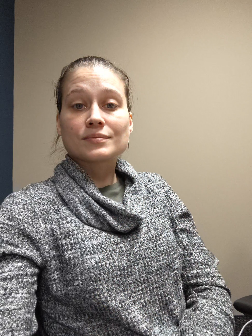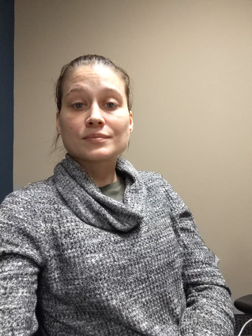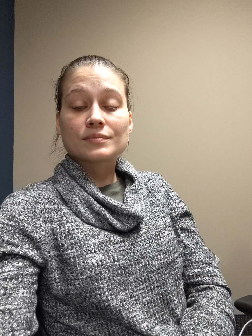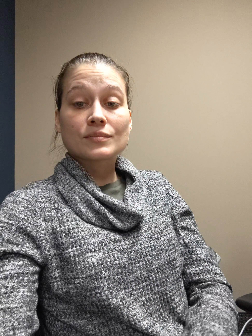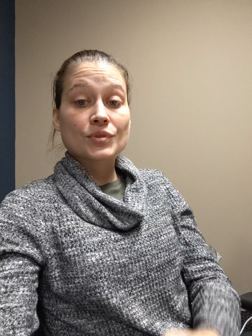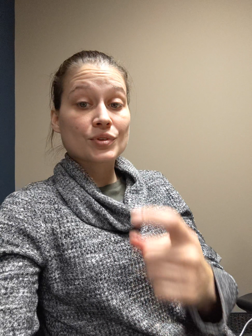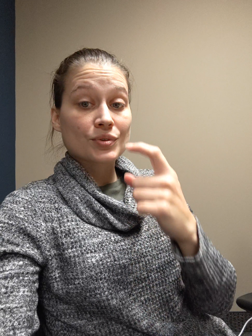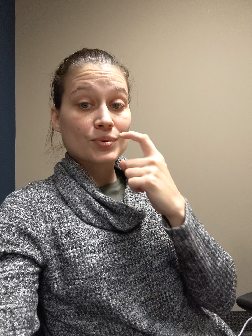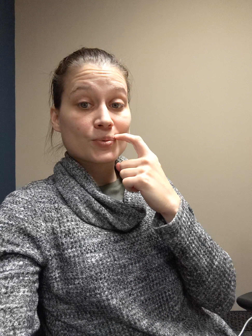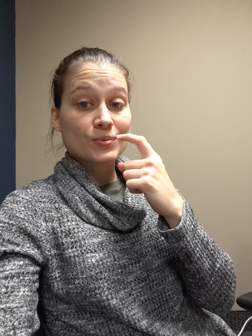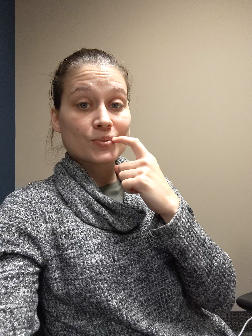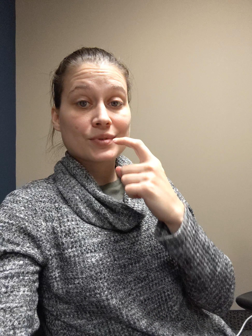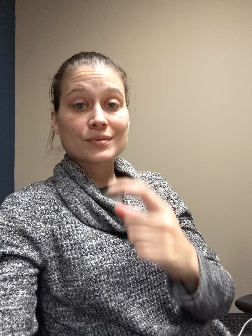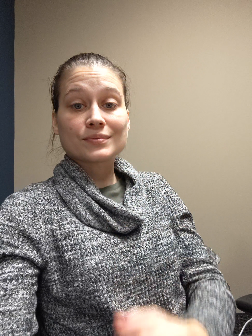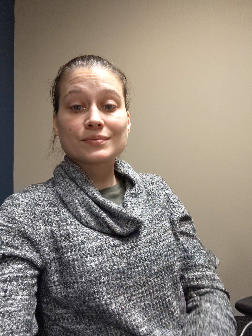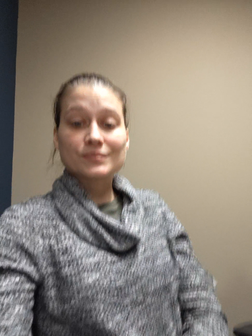tooth